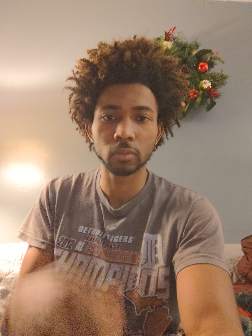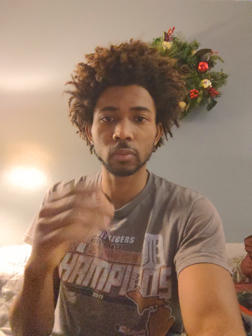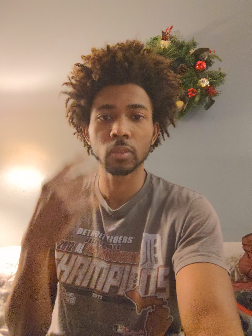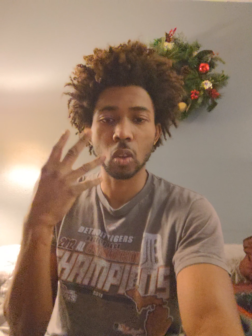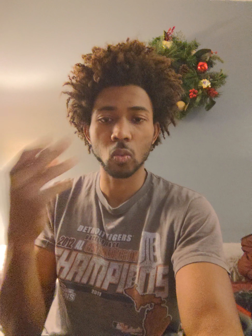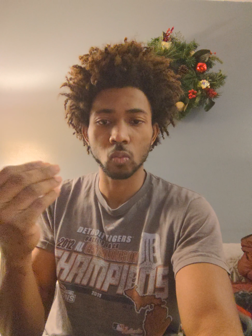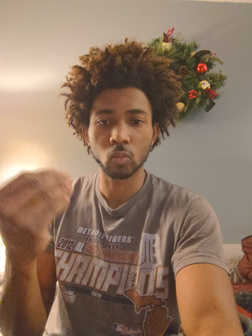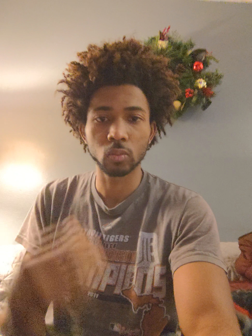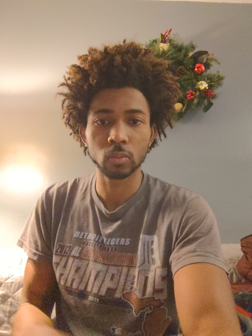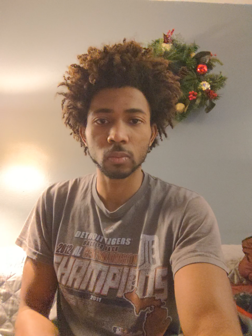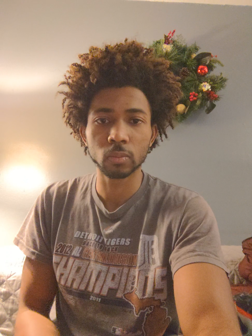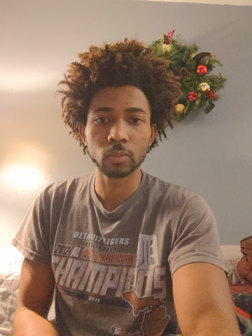go